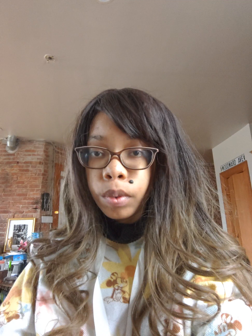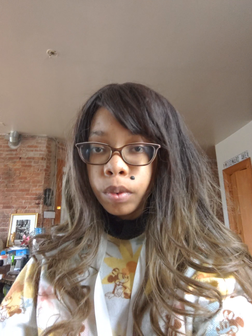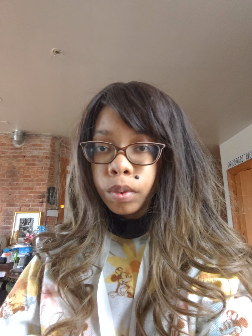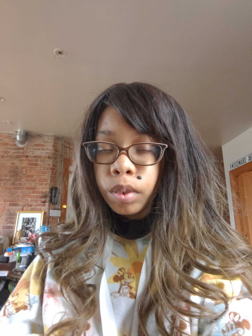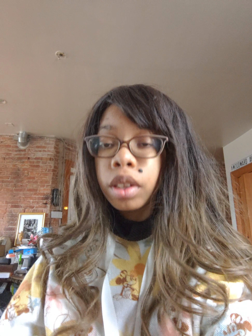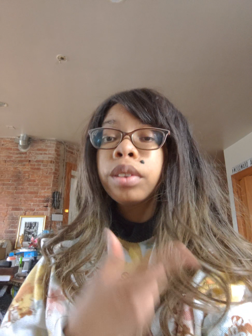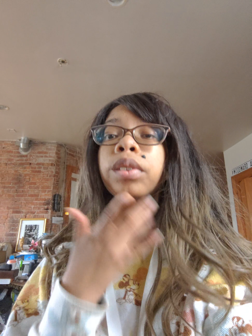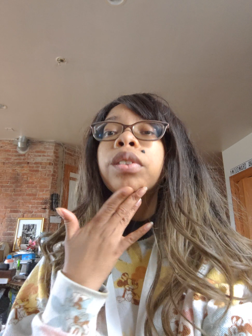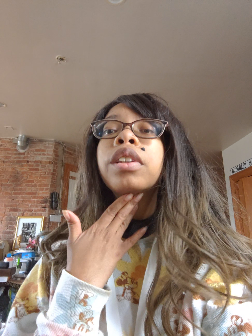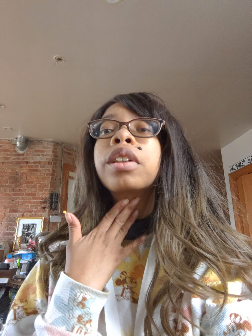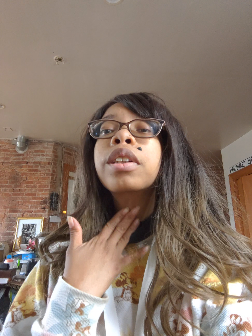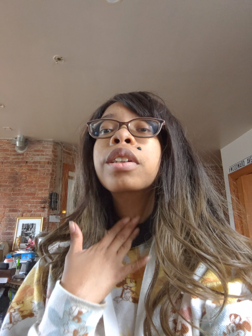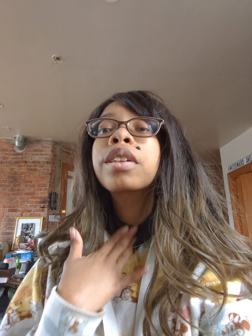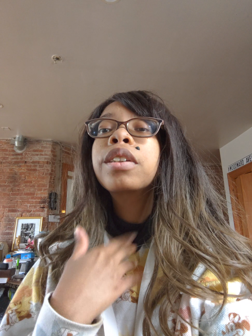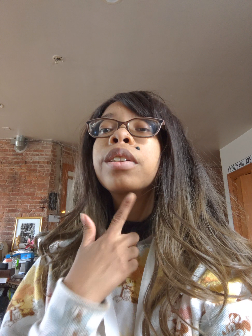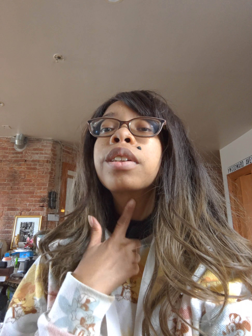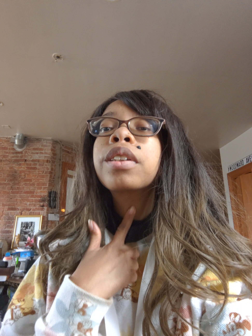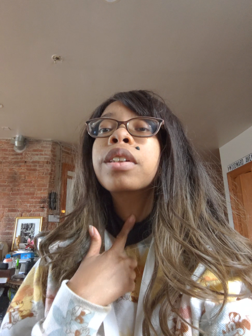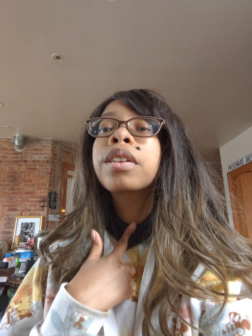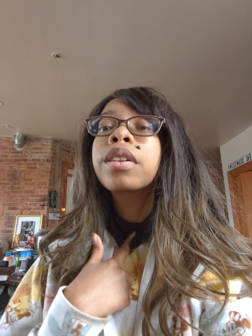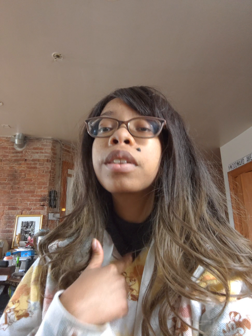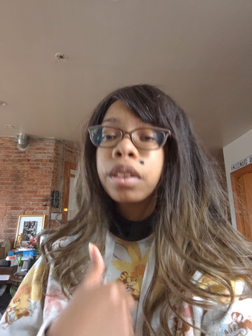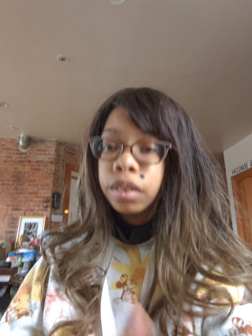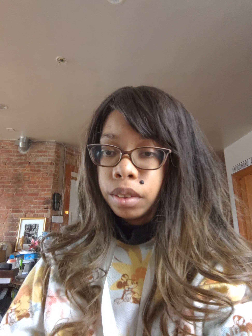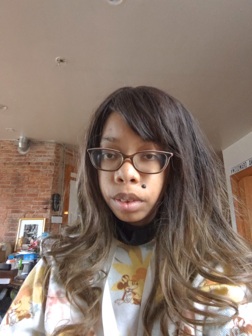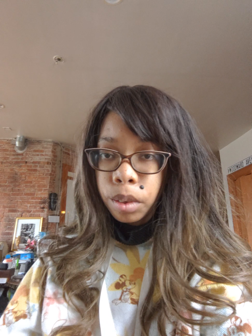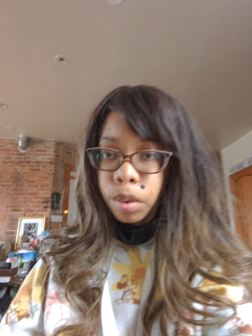thirsty